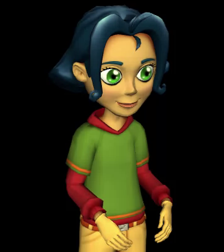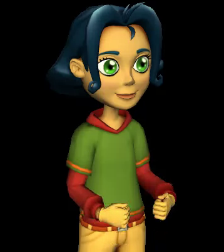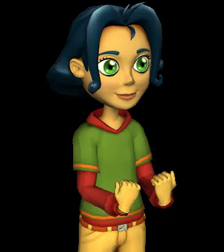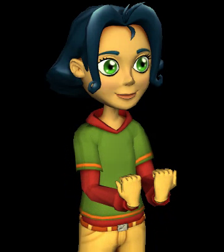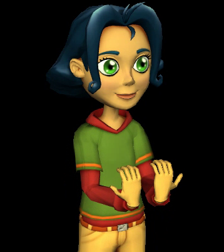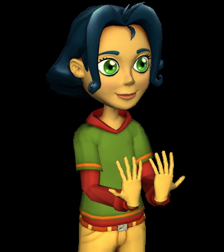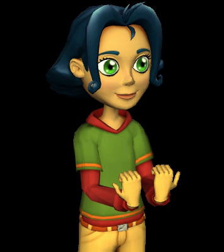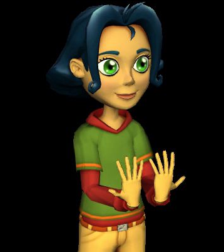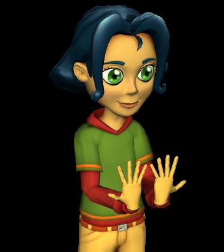كم